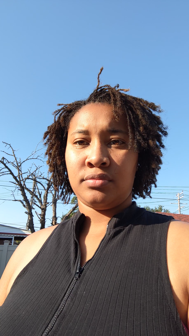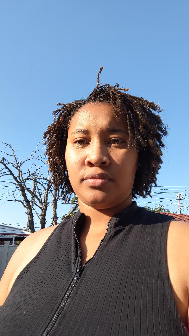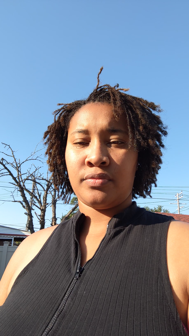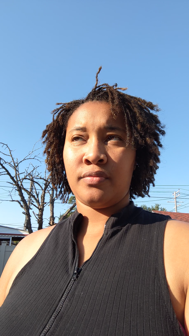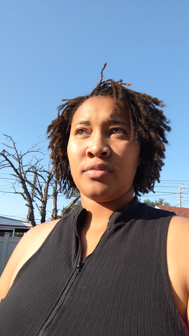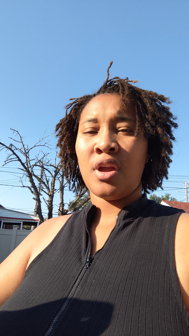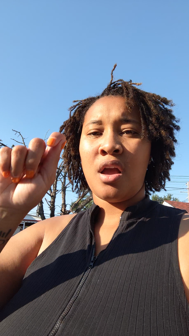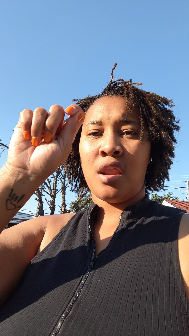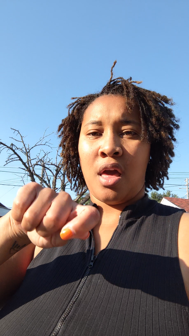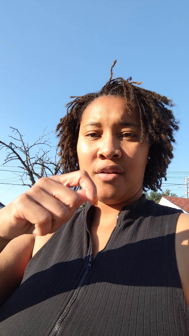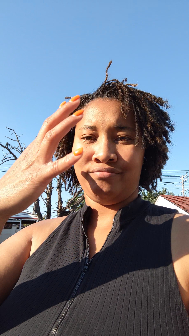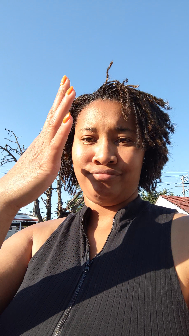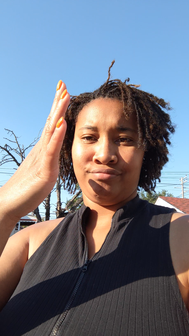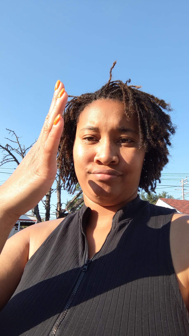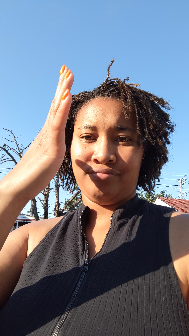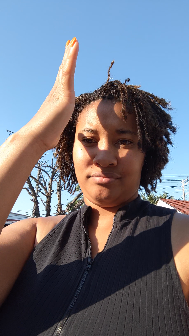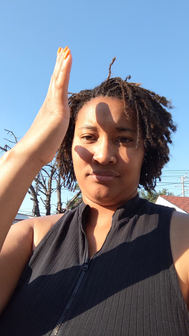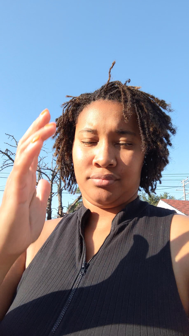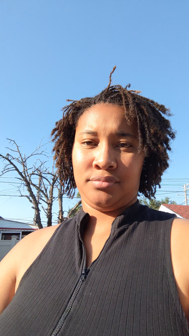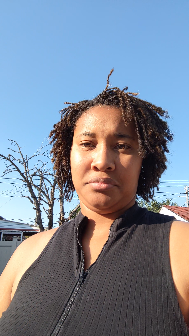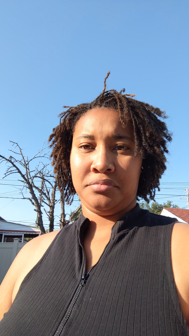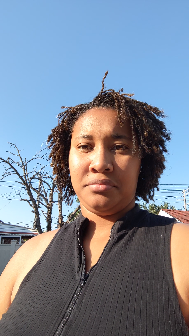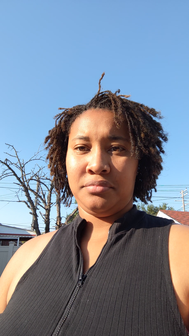gloves